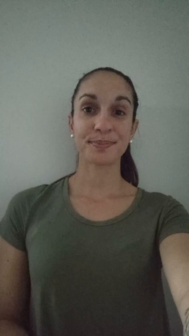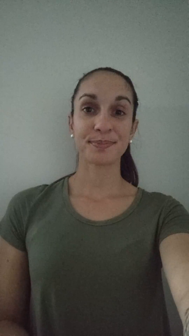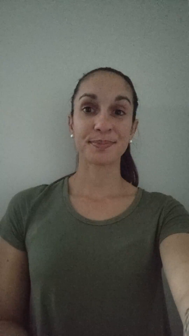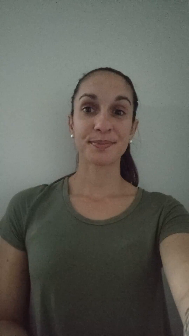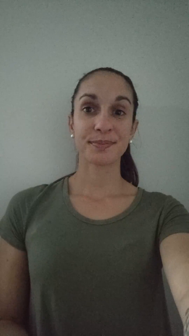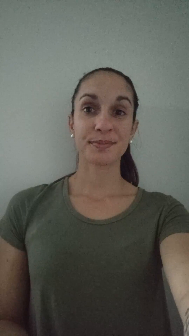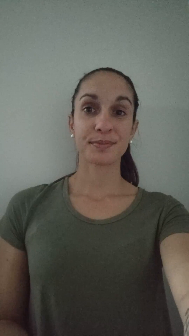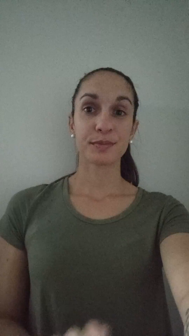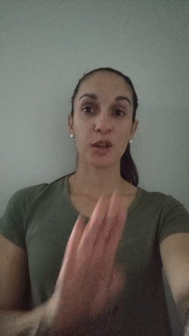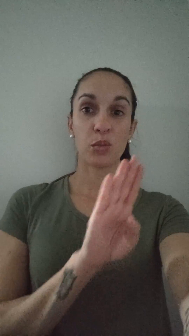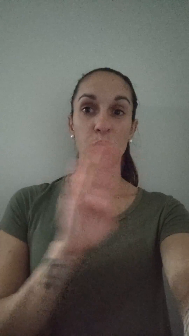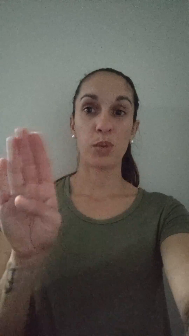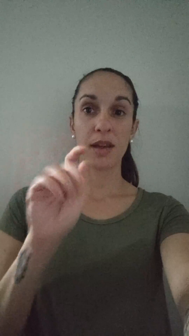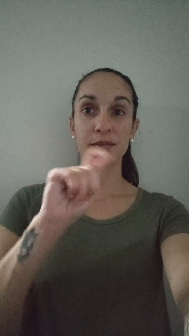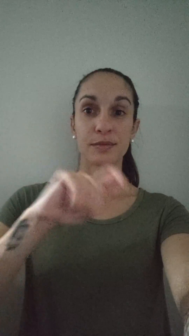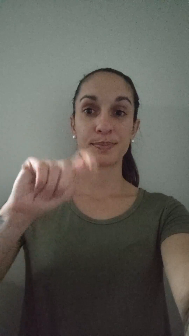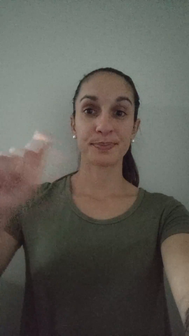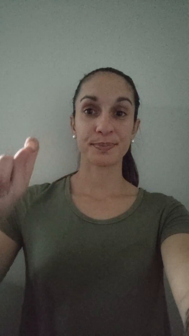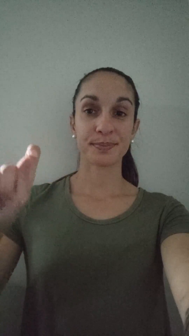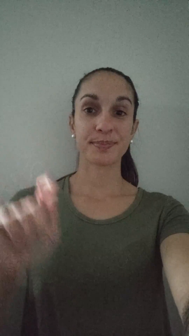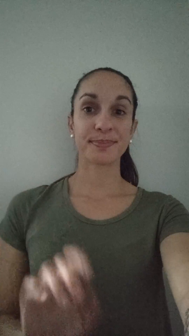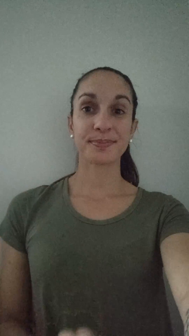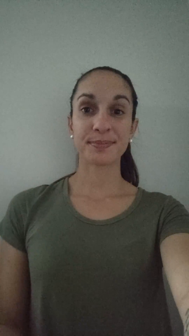chalk